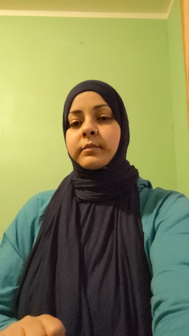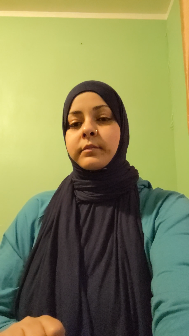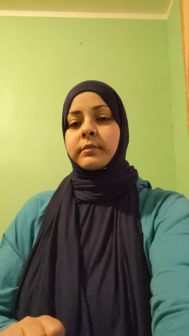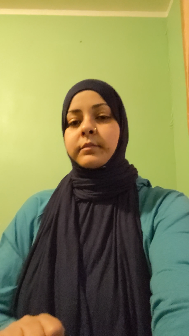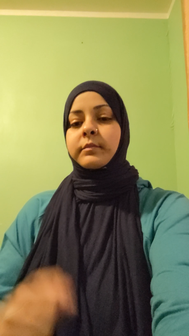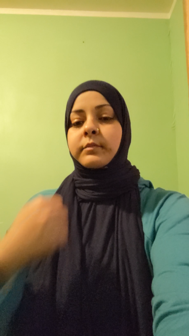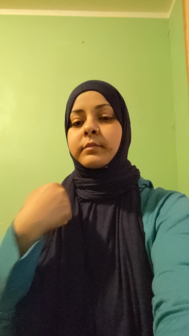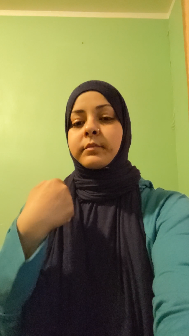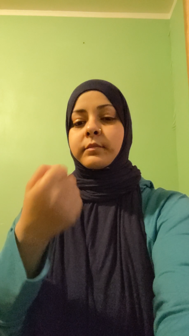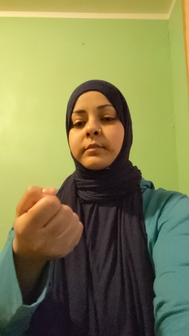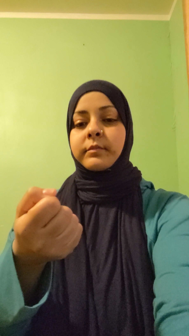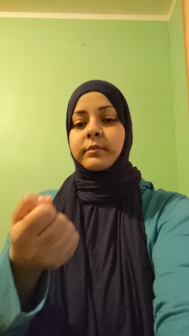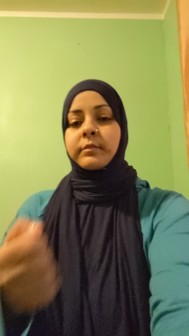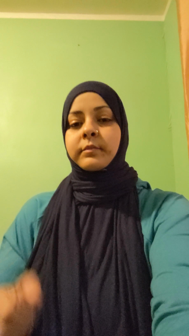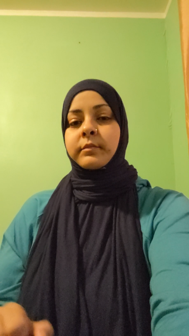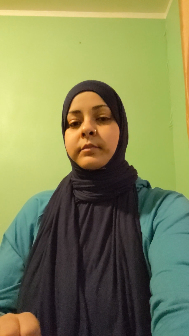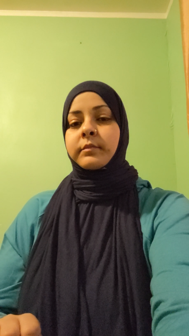drive